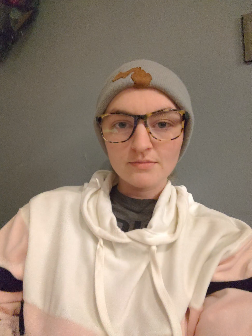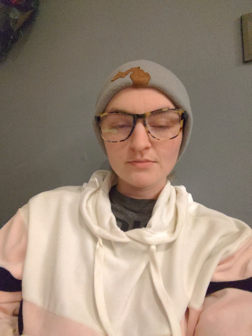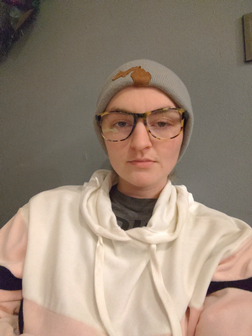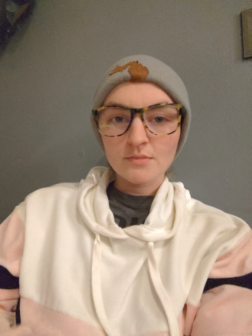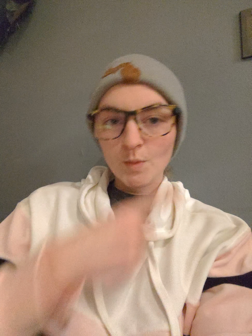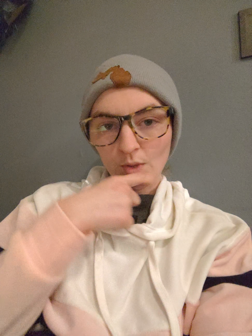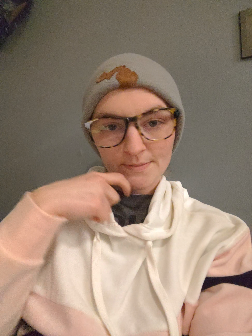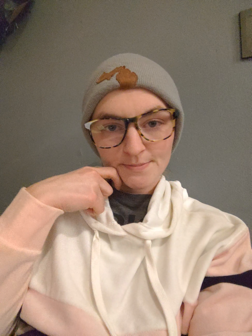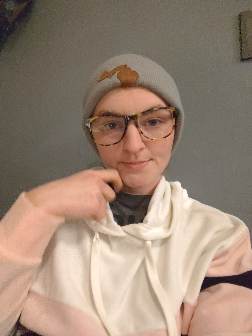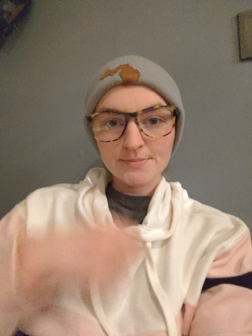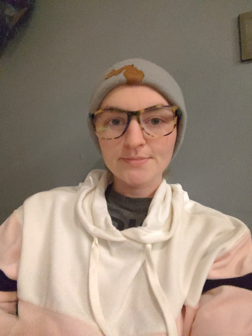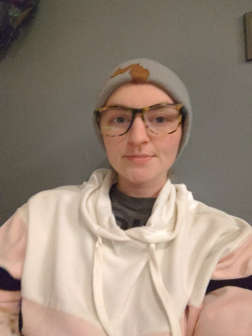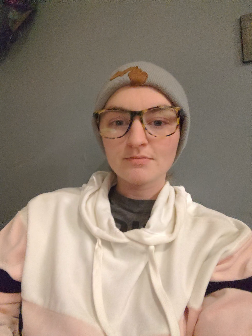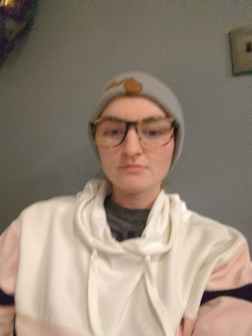dry